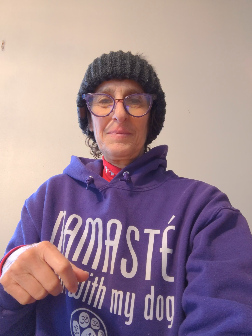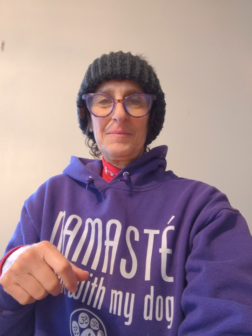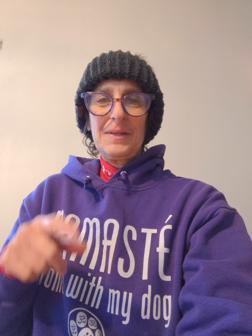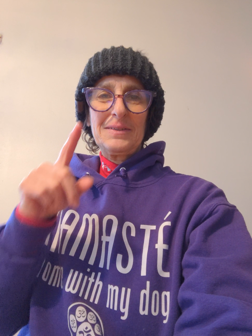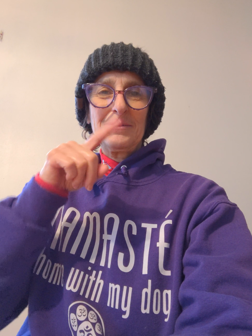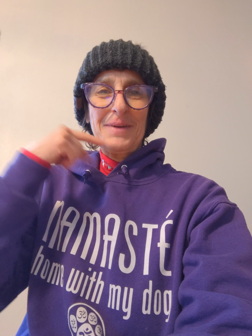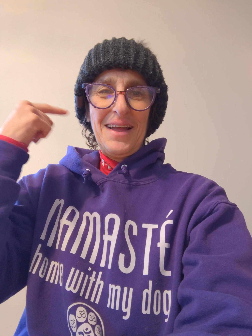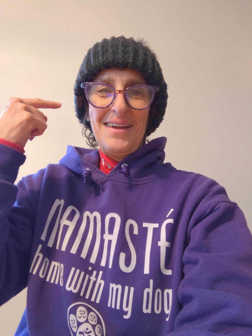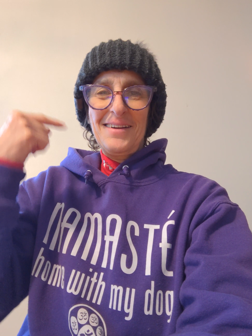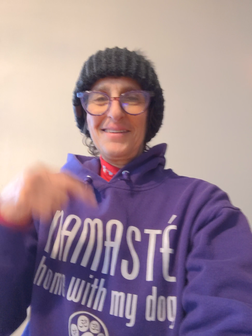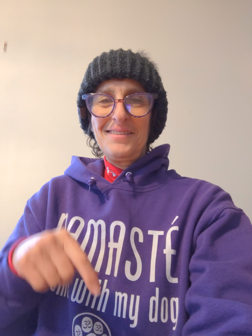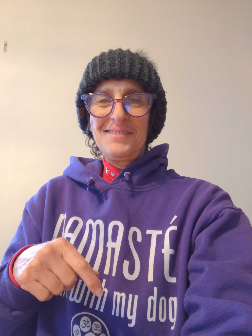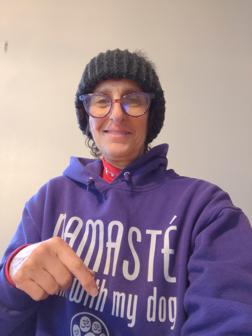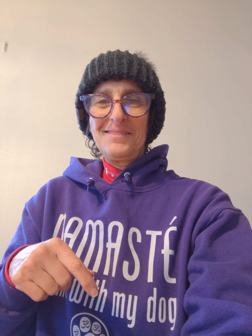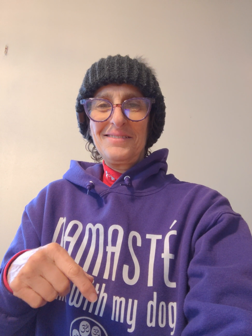smile